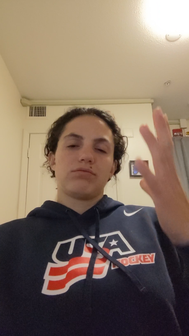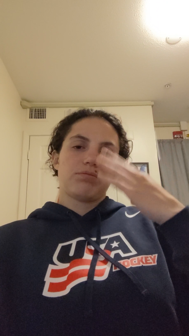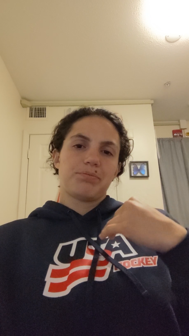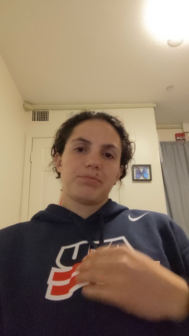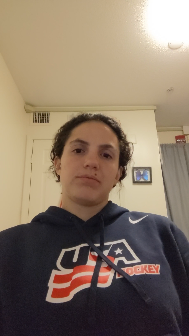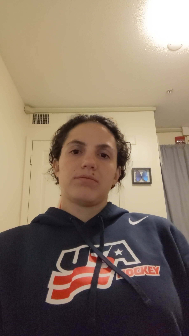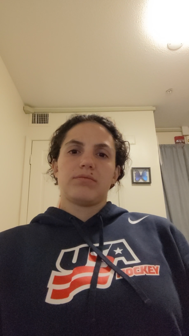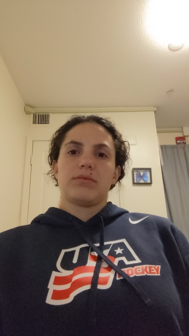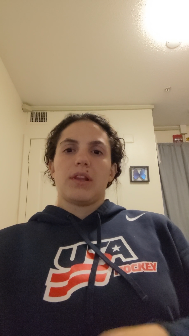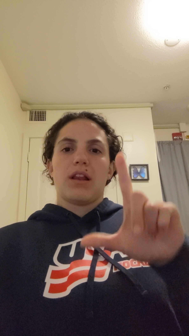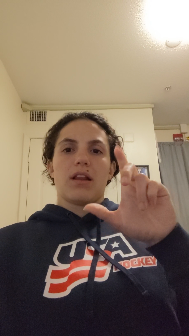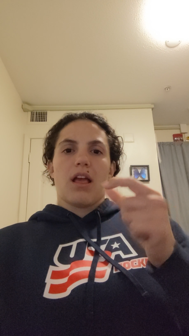leg